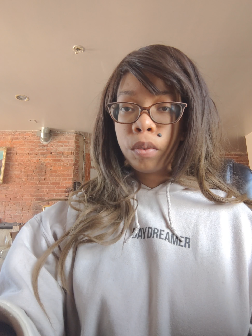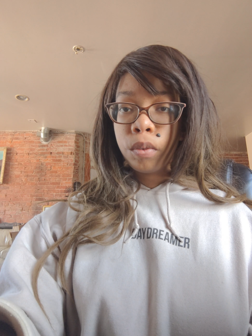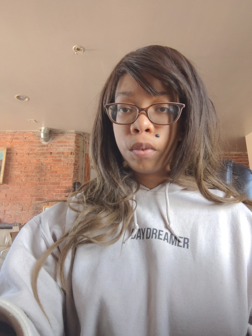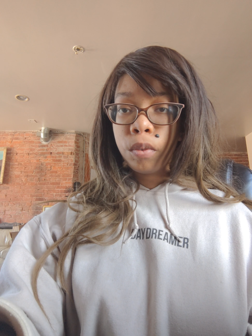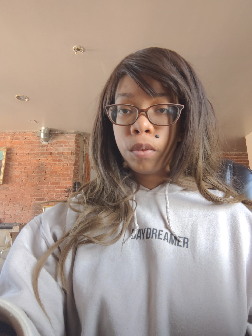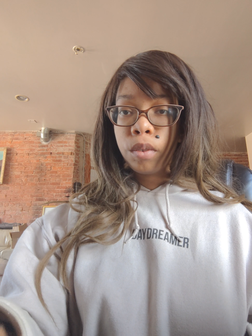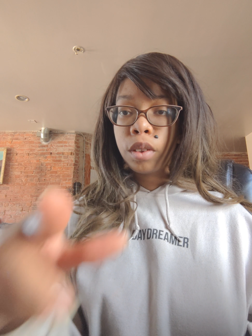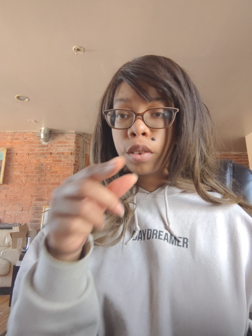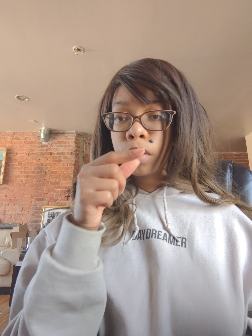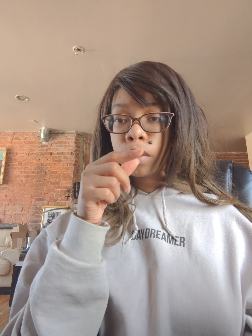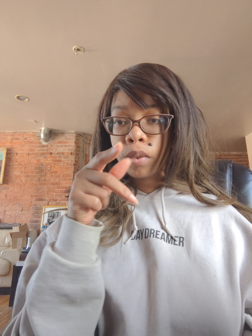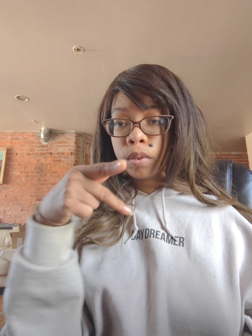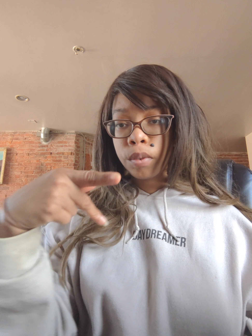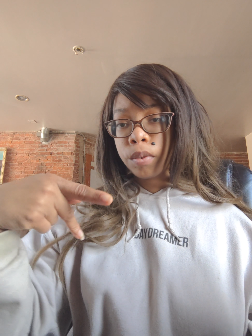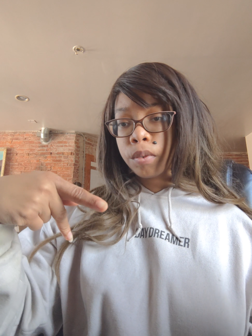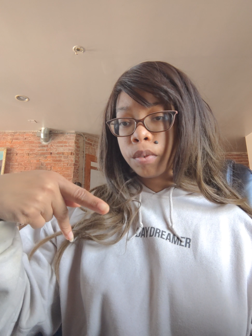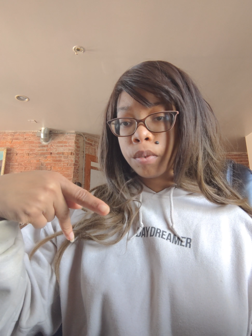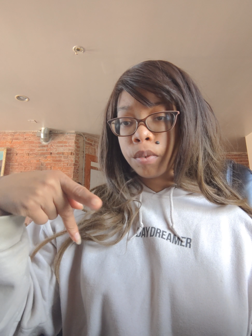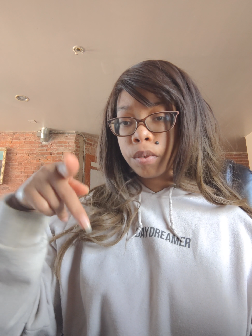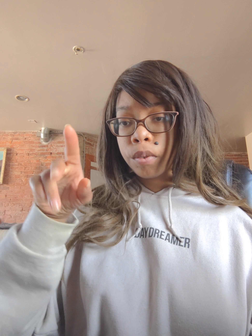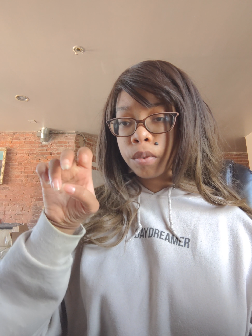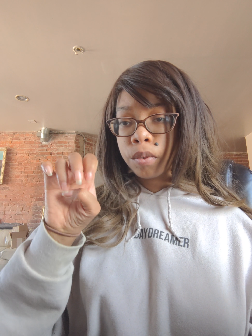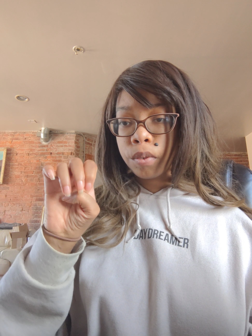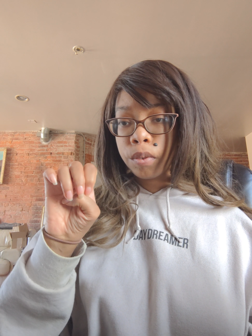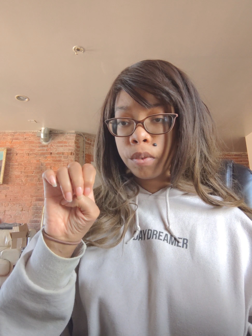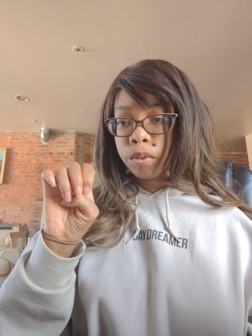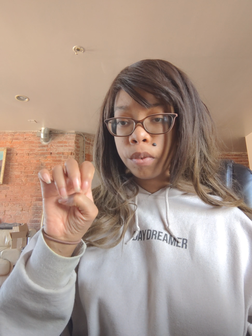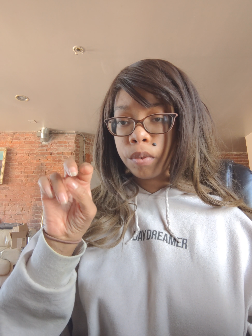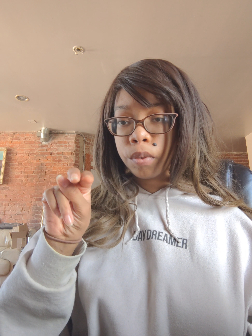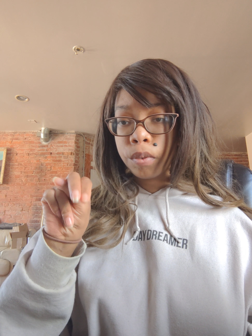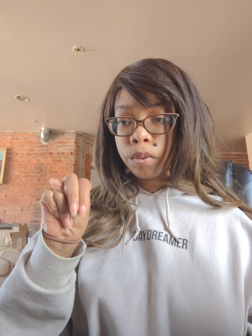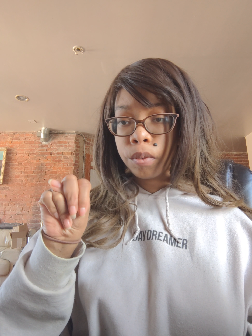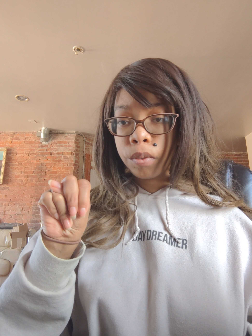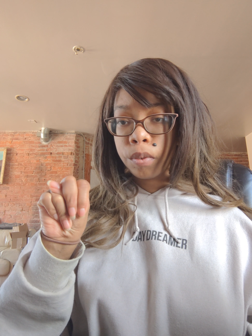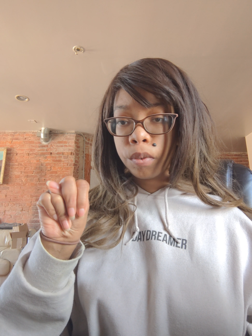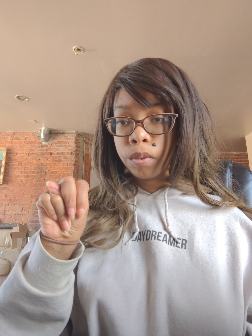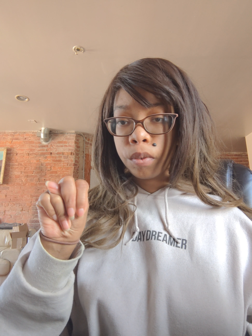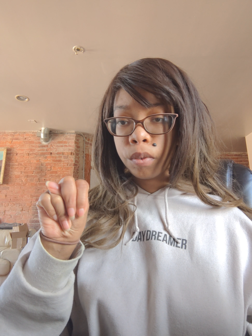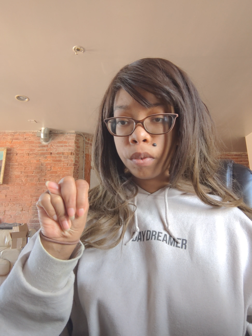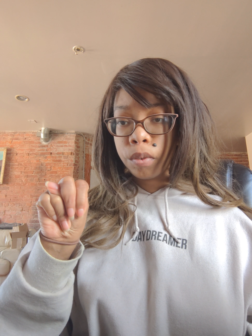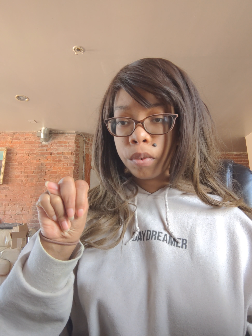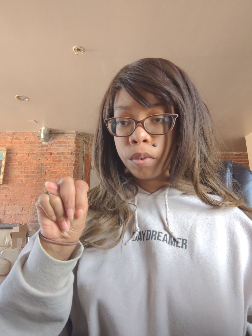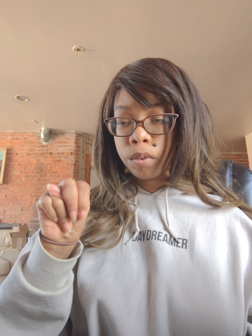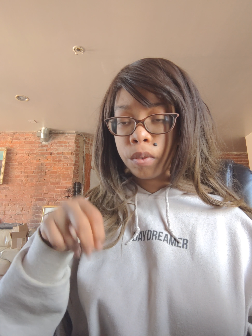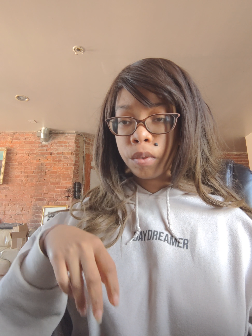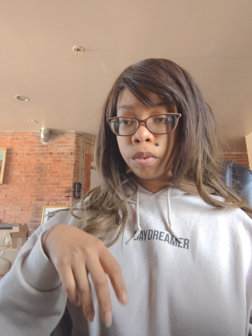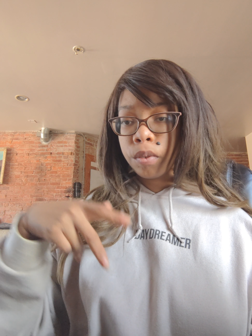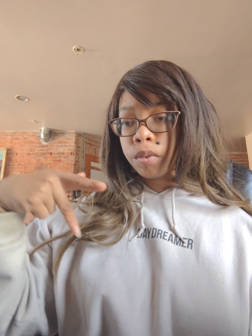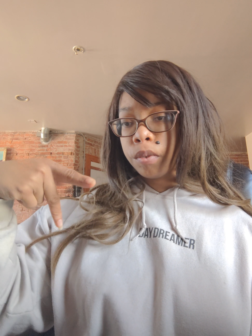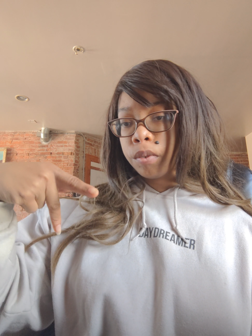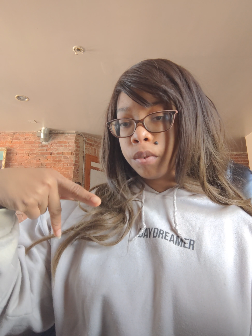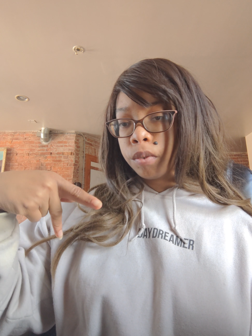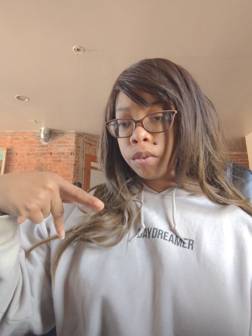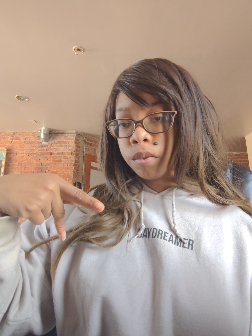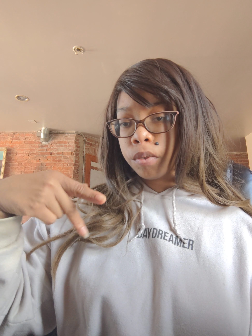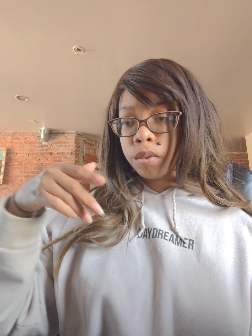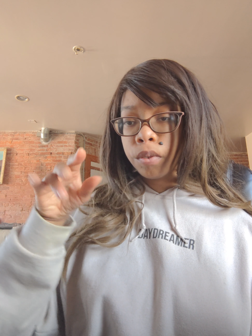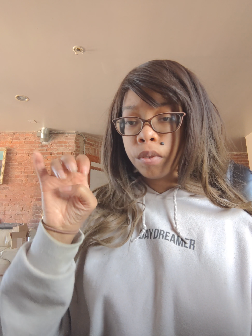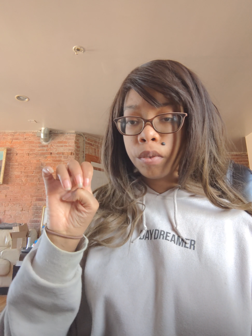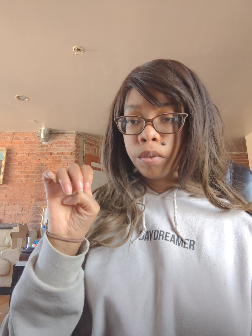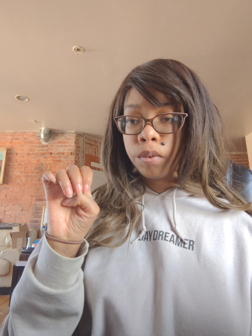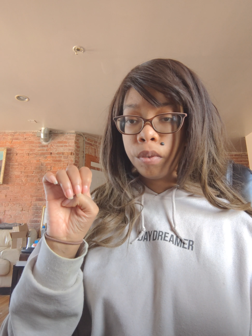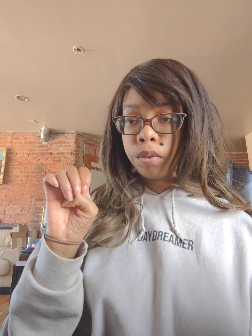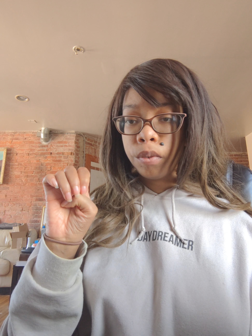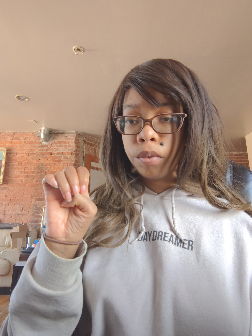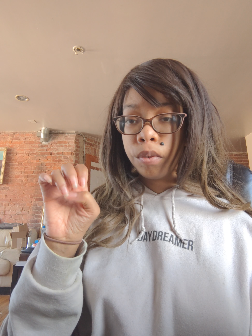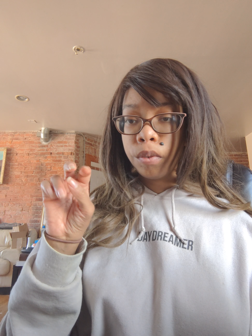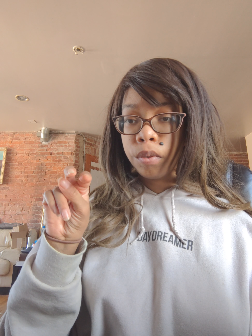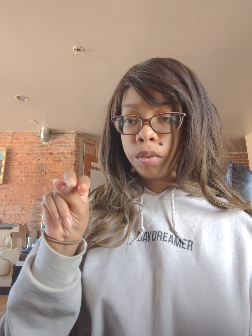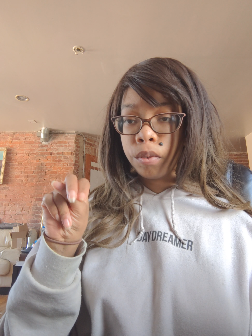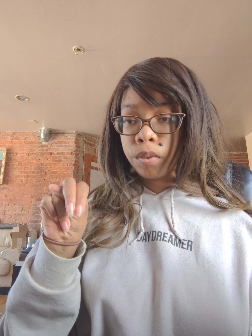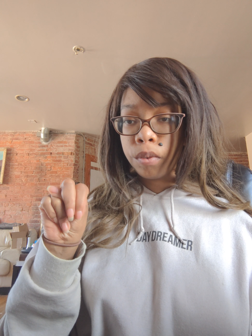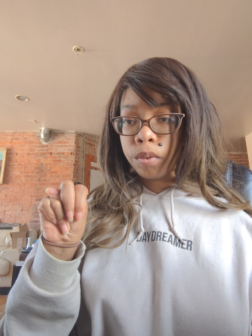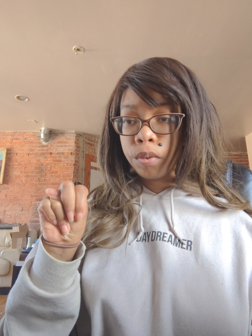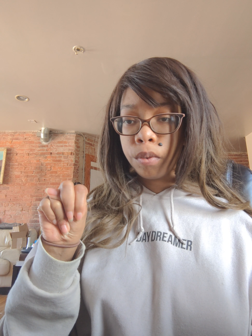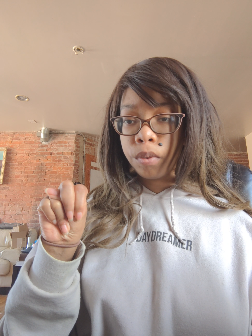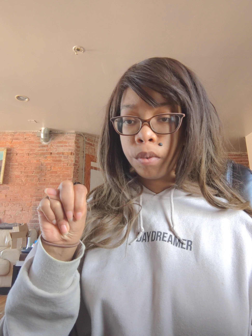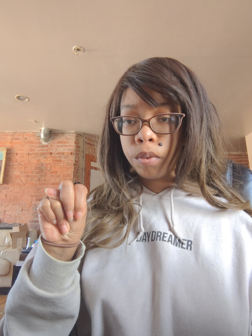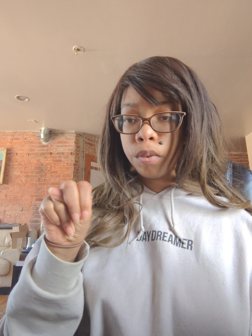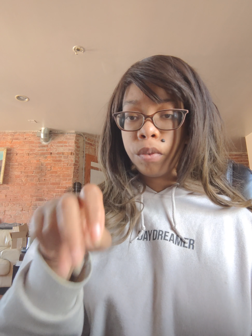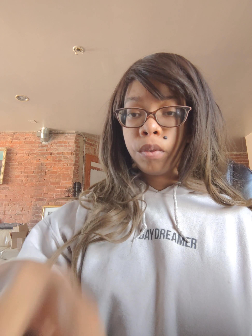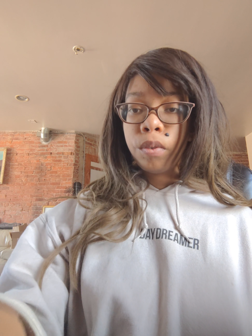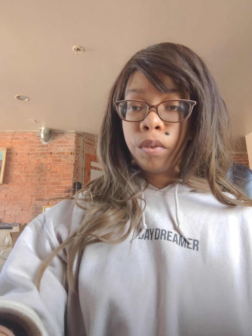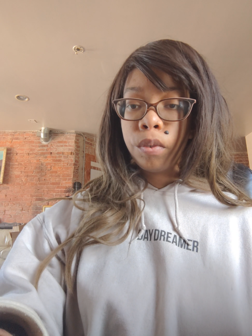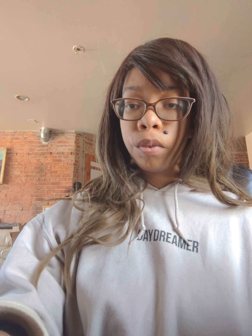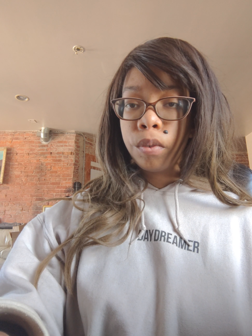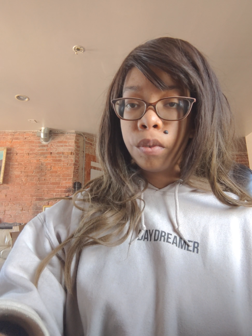pen